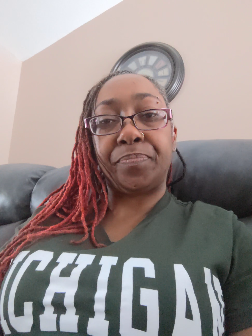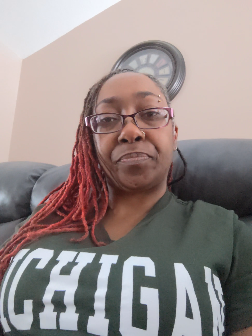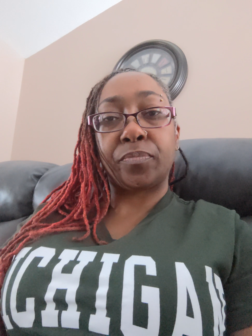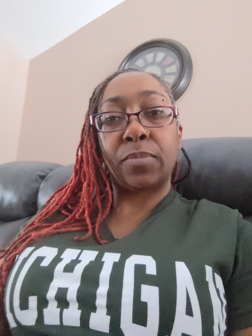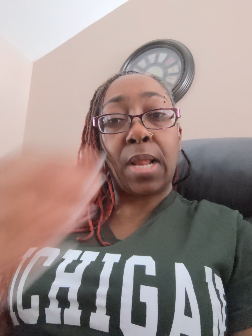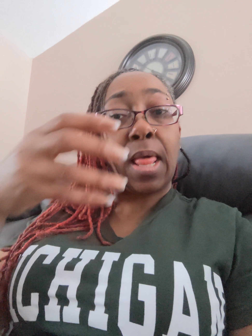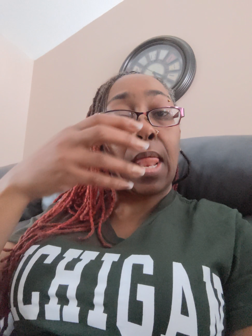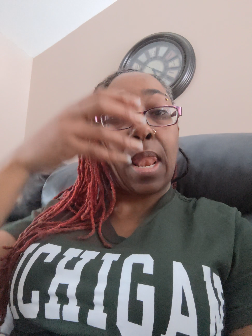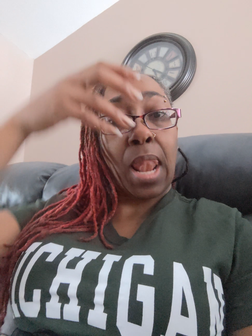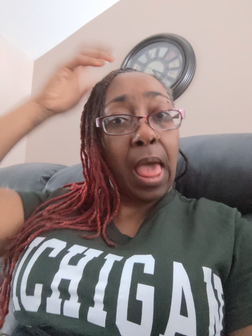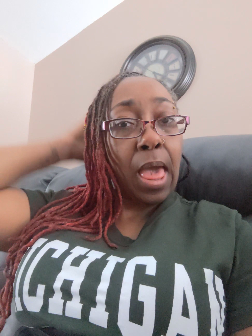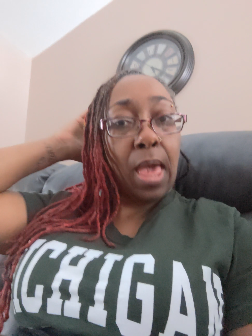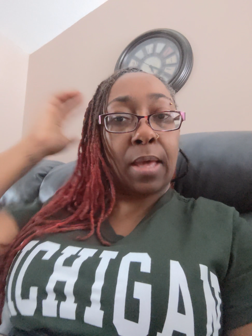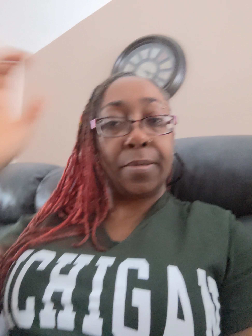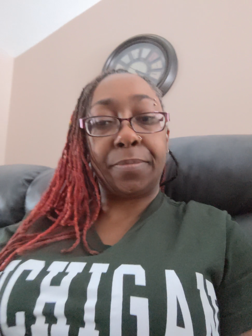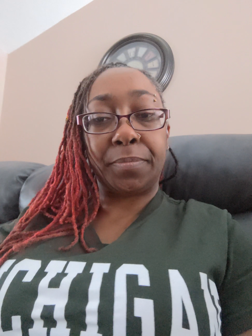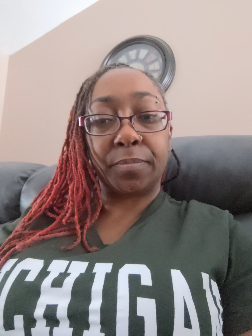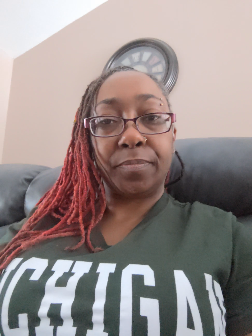lion